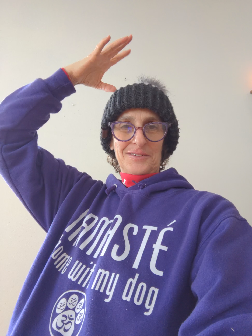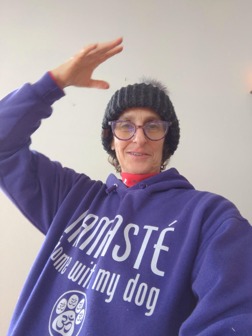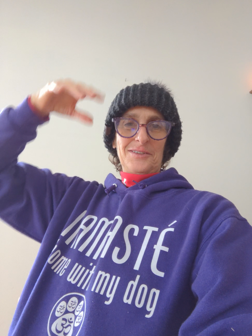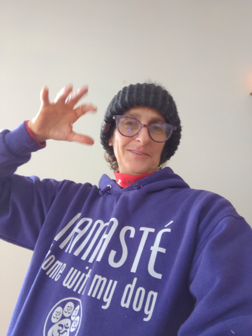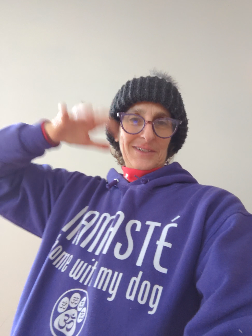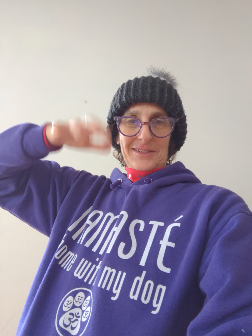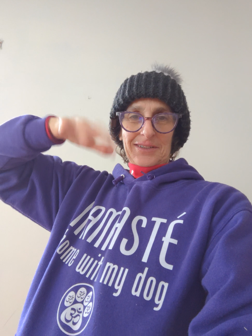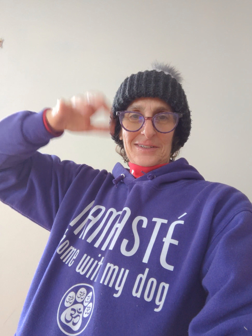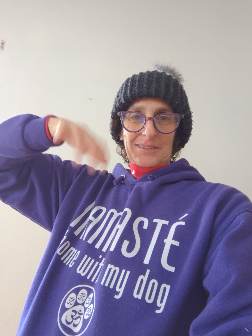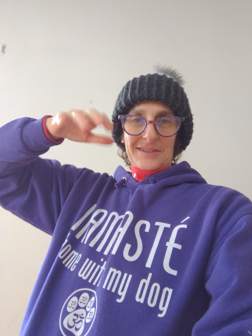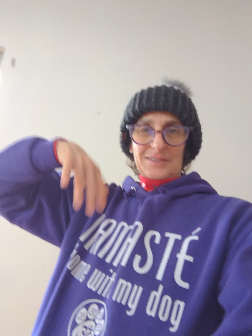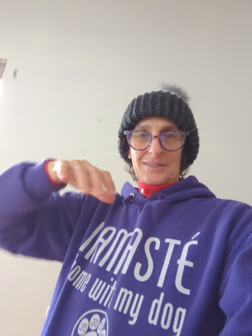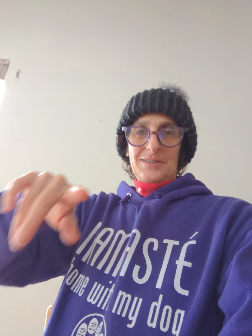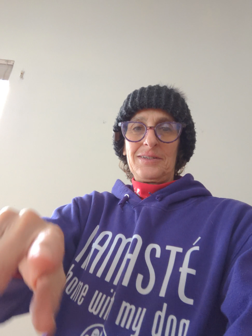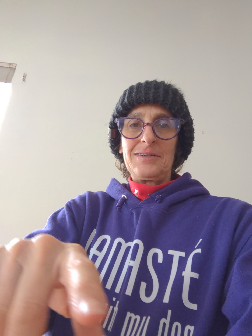rain